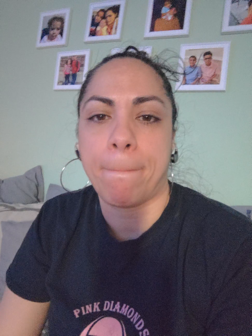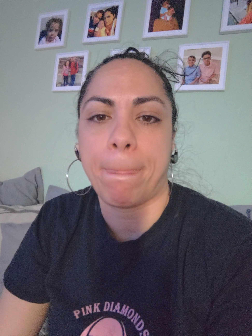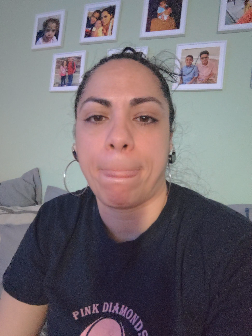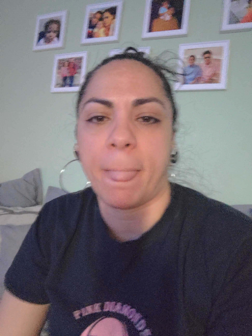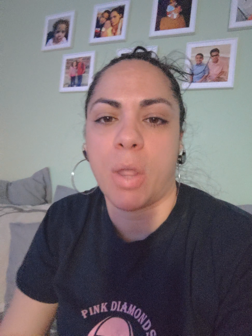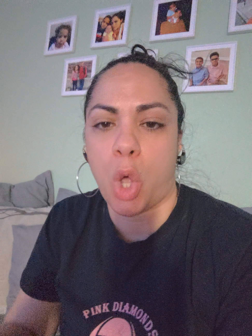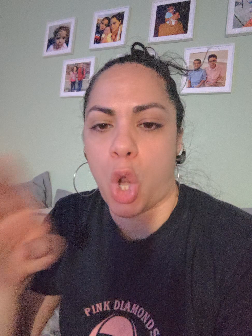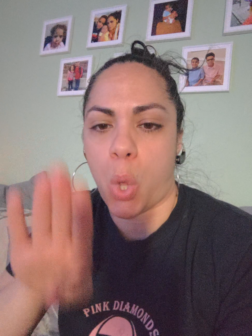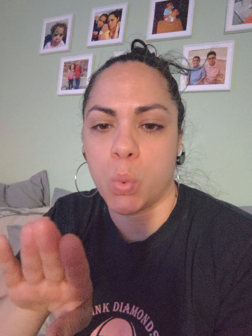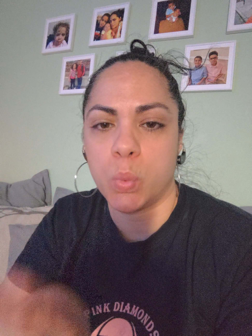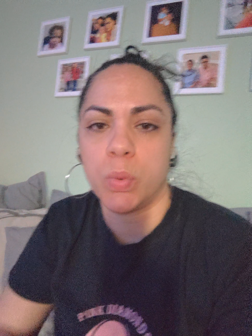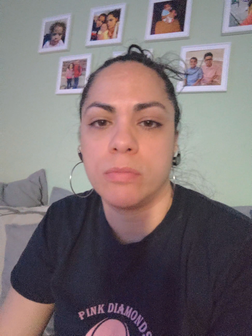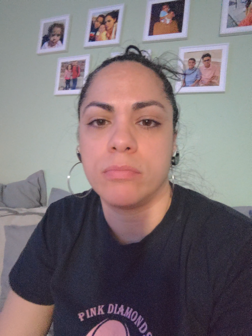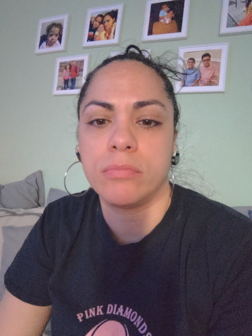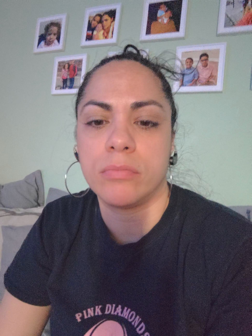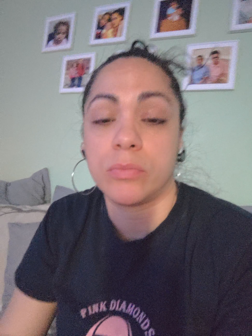close